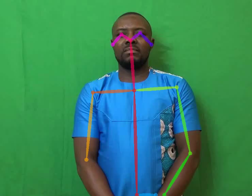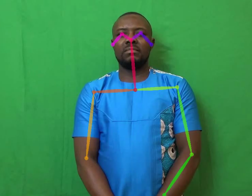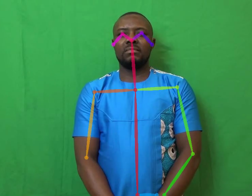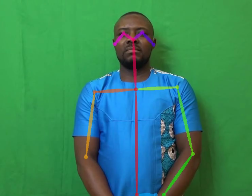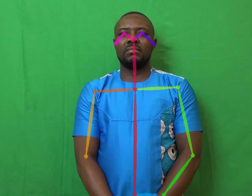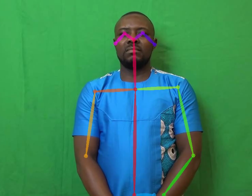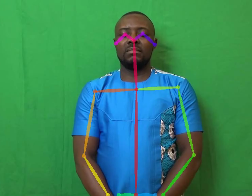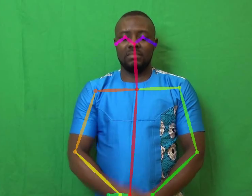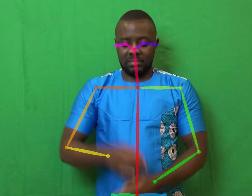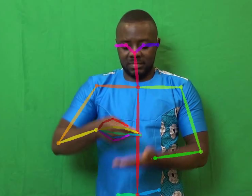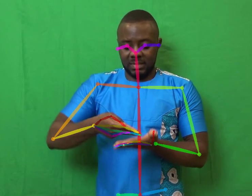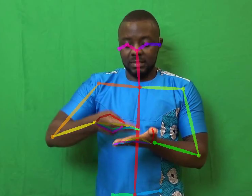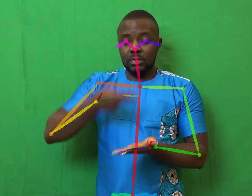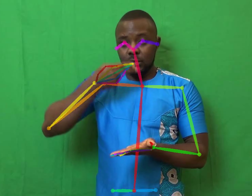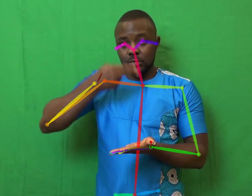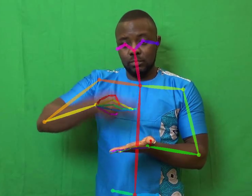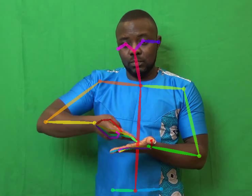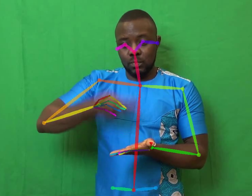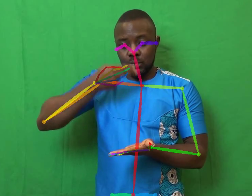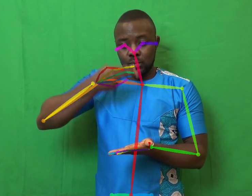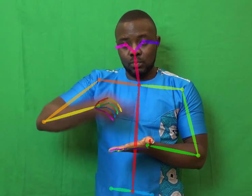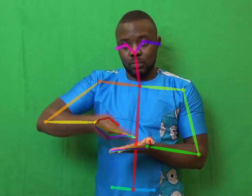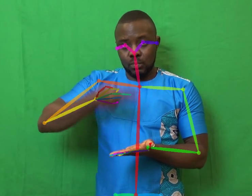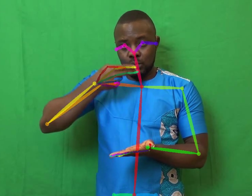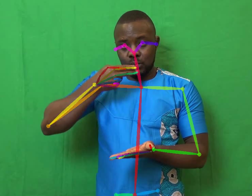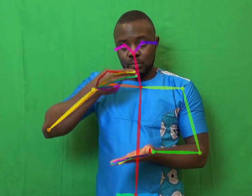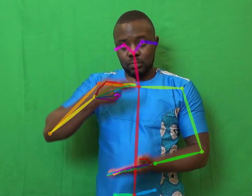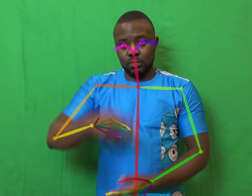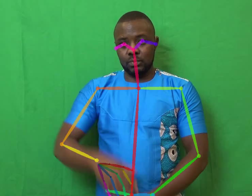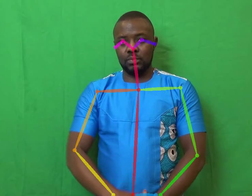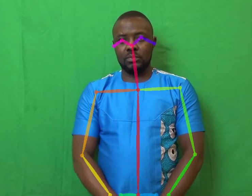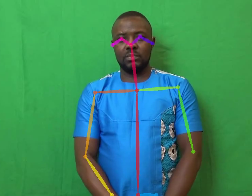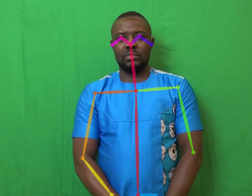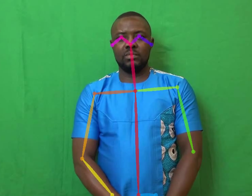spoon